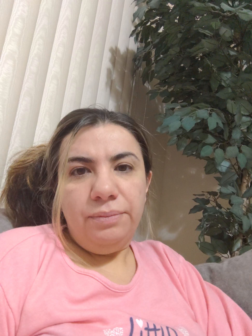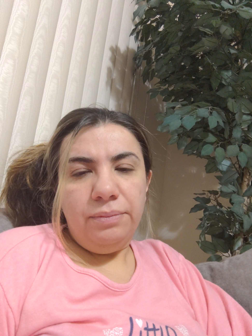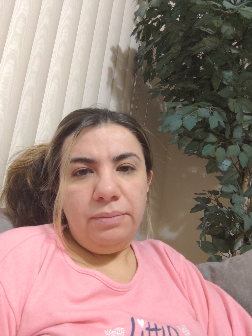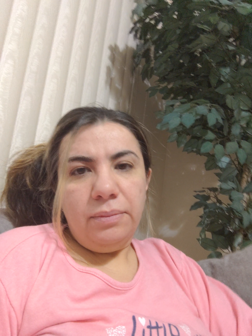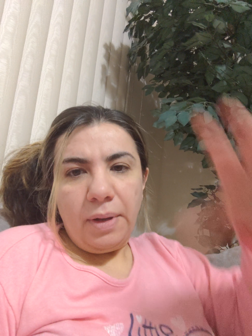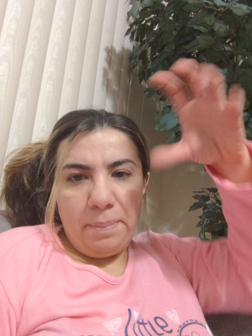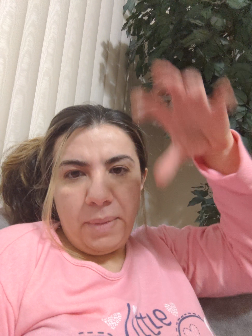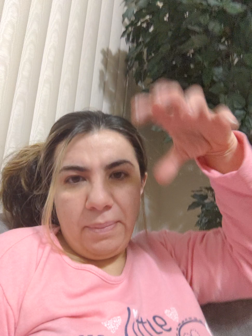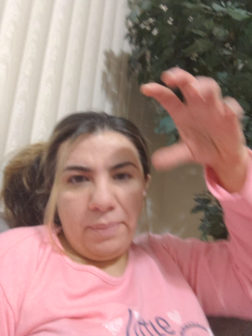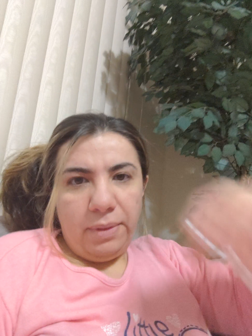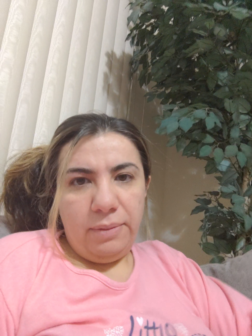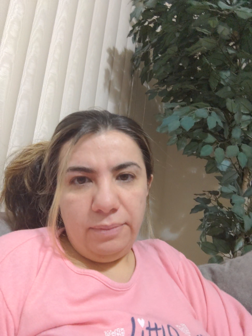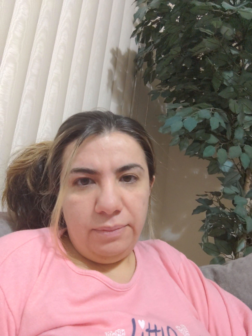rain